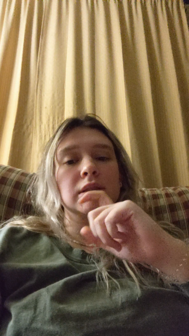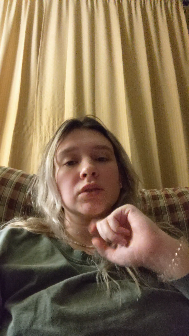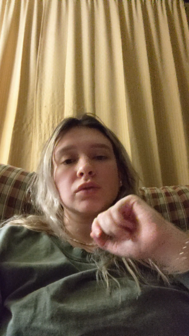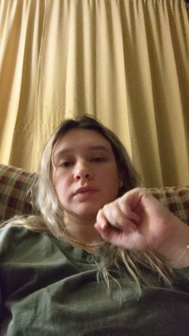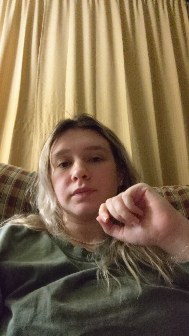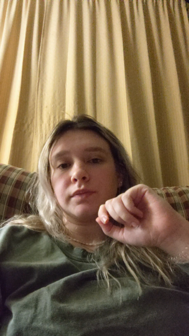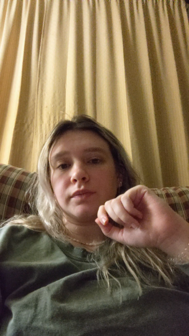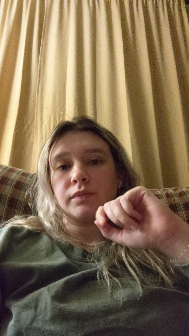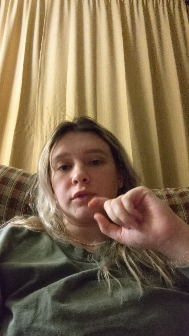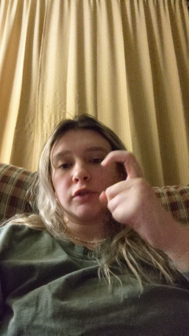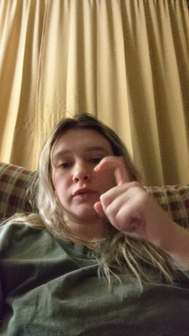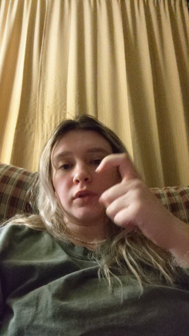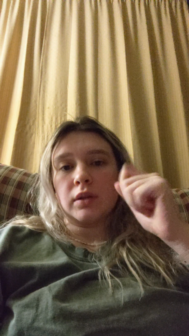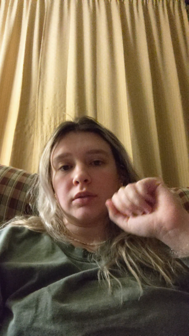friend